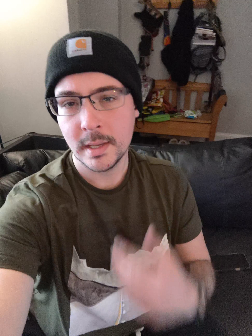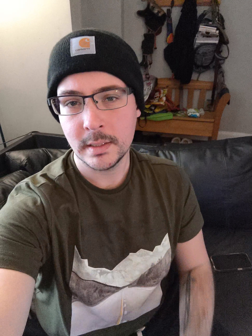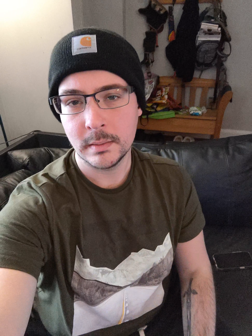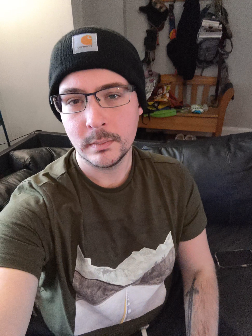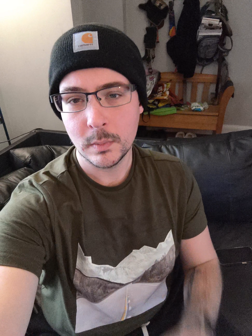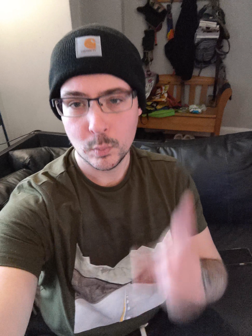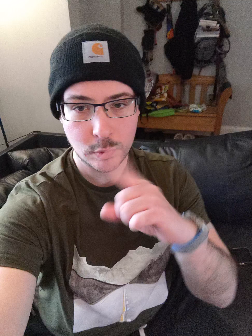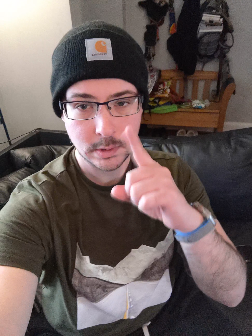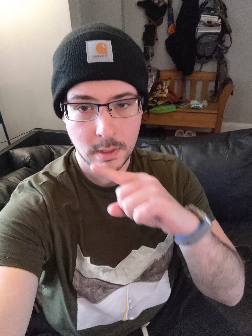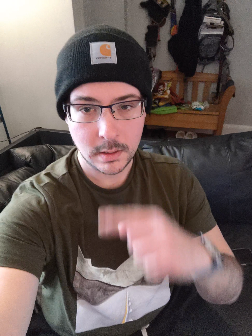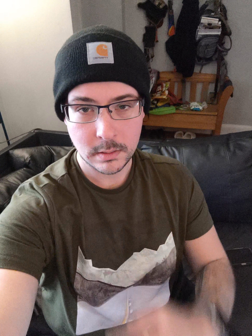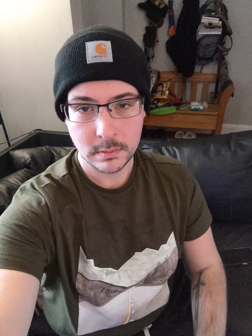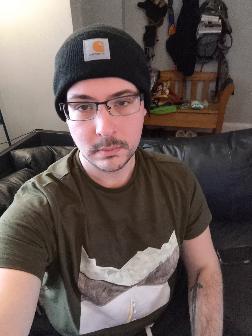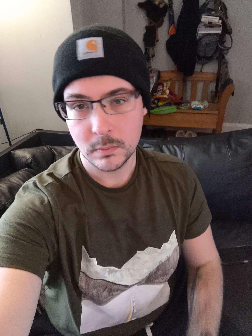pretend